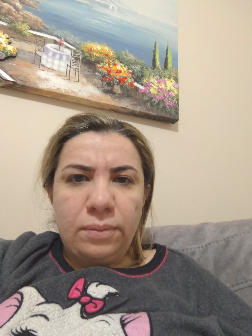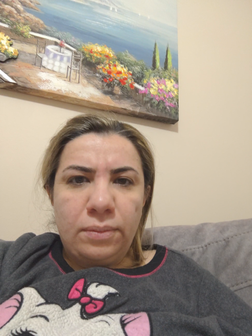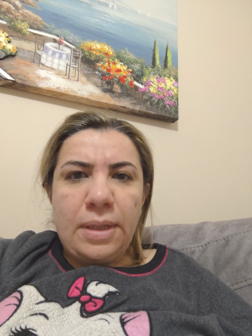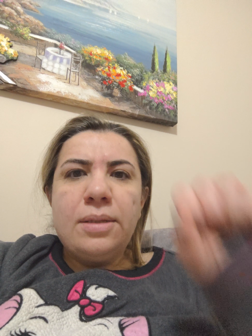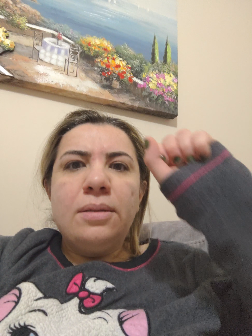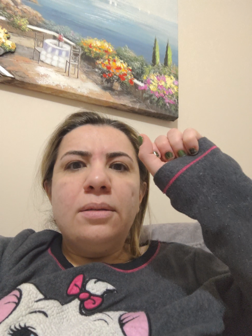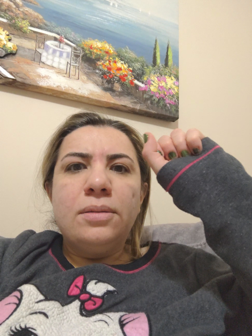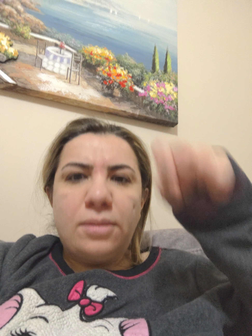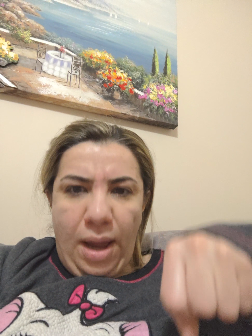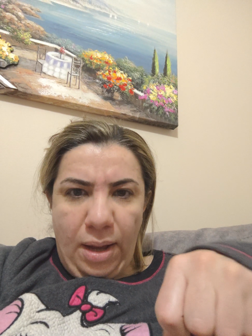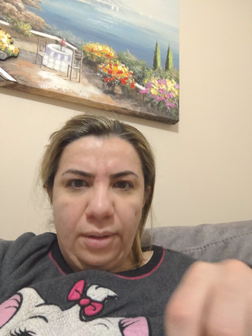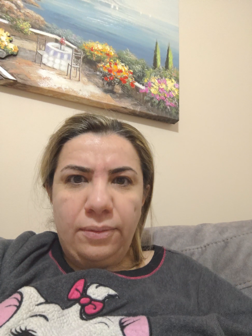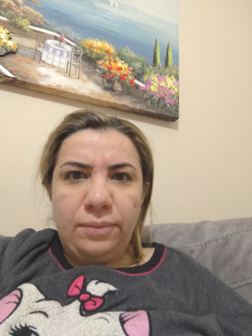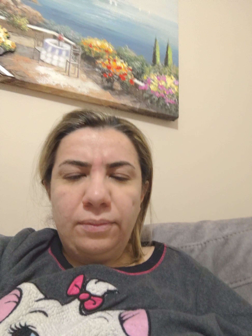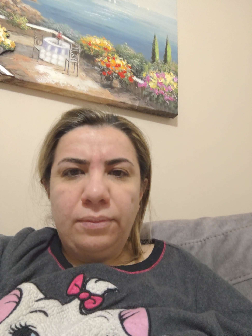can